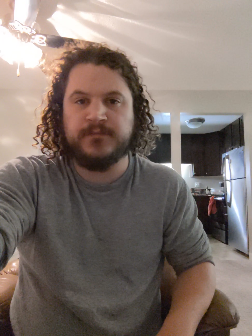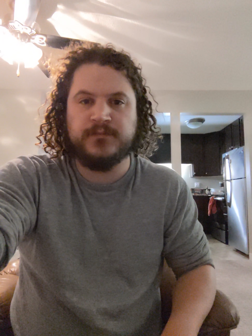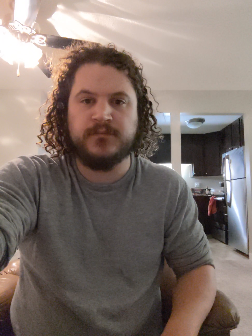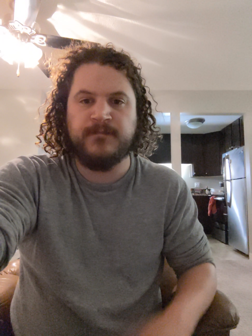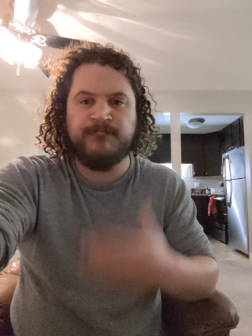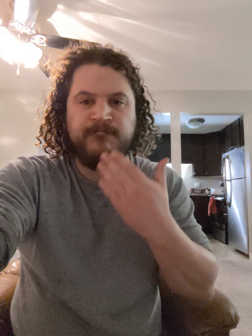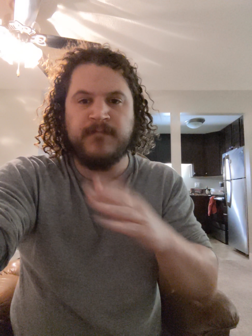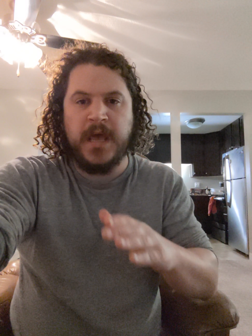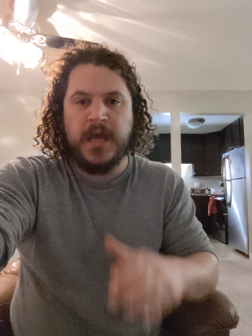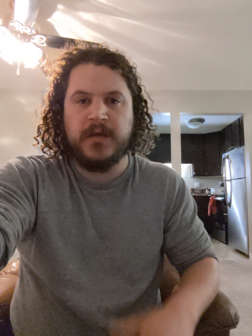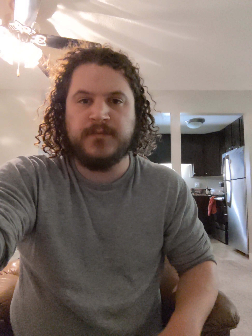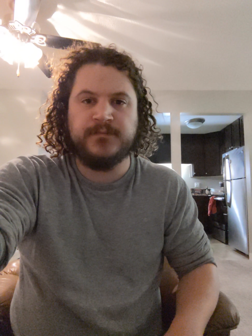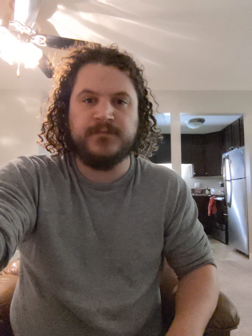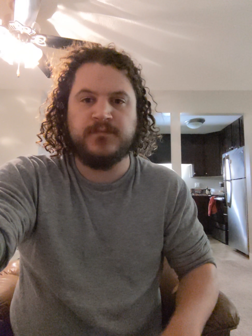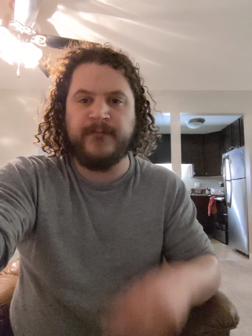bad